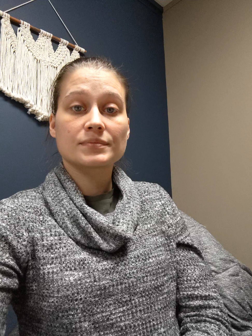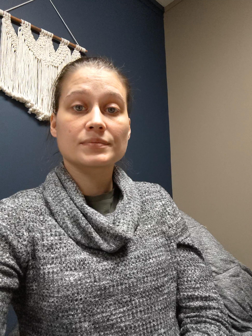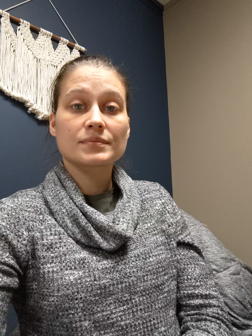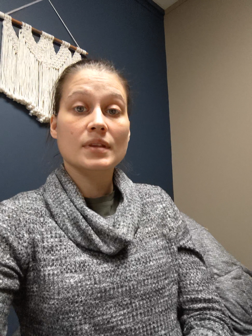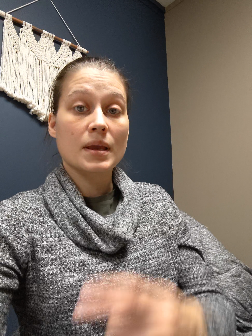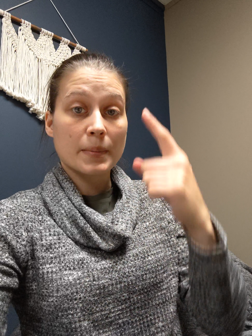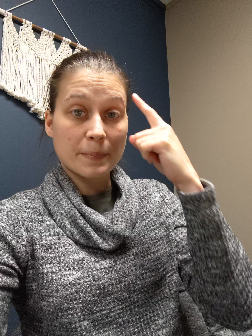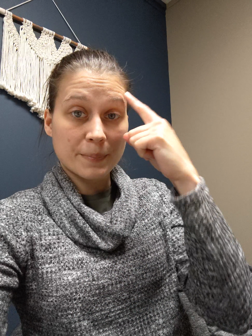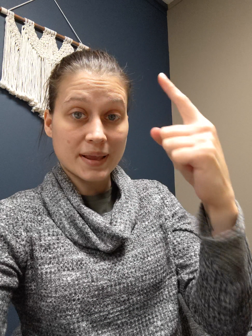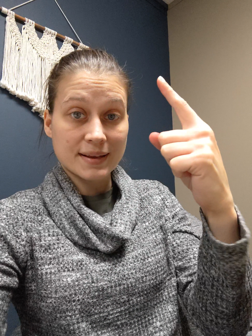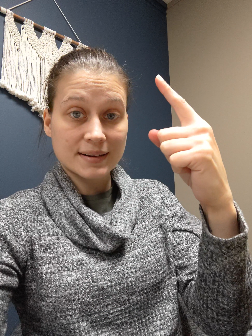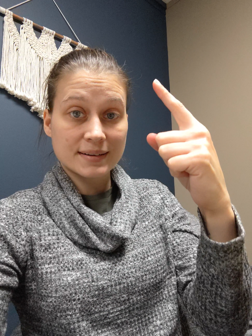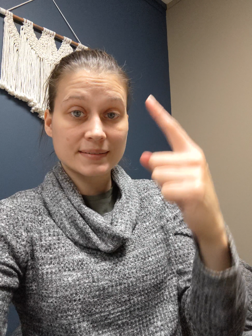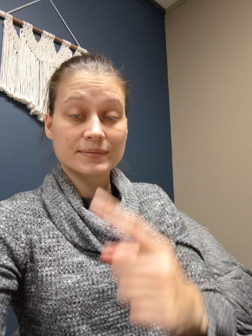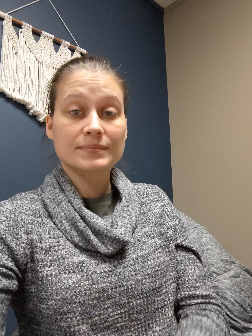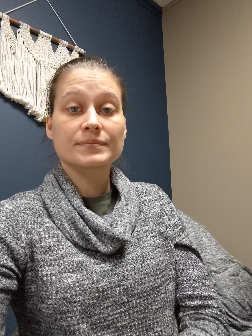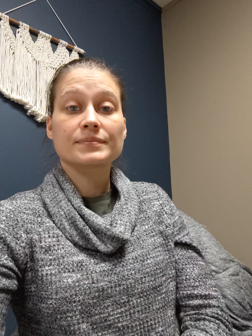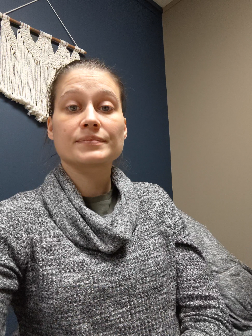penny